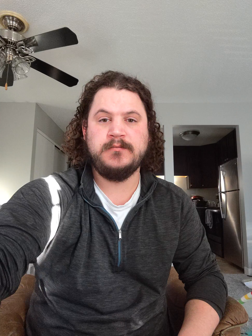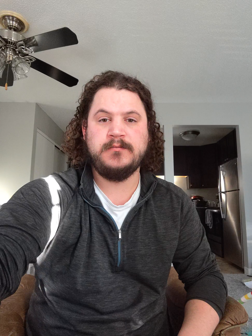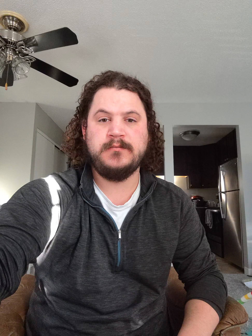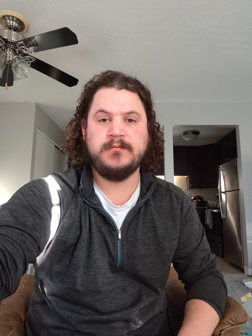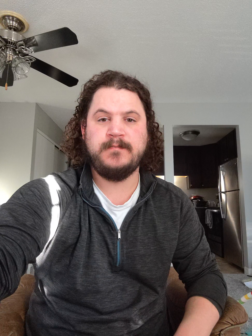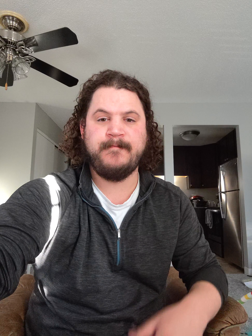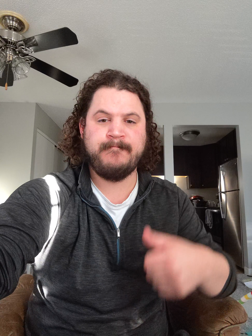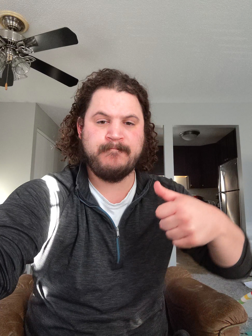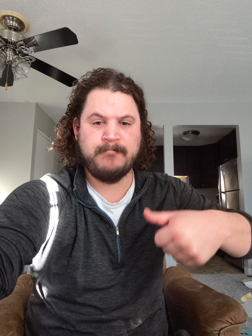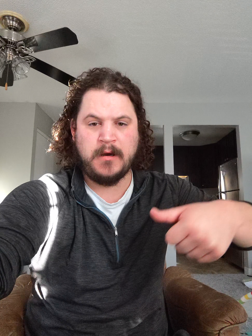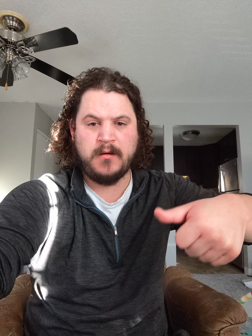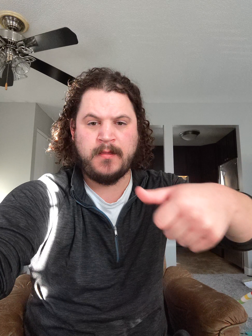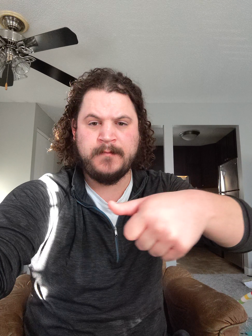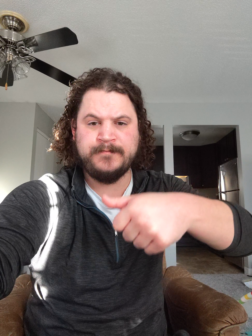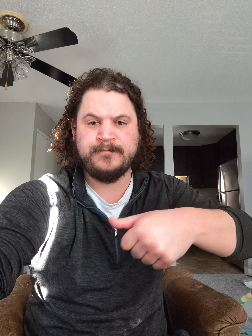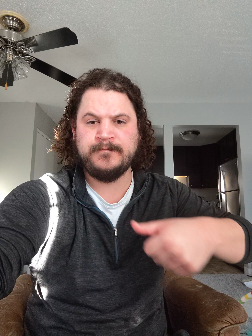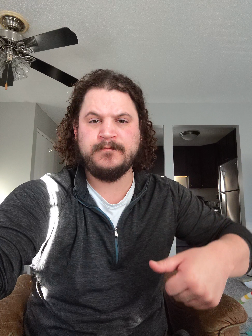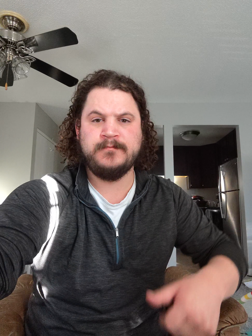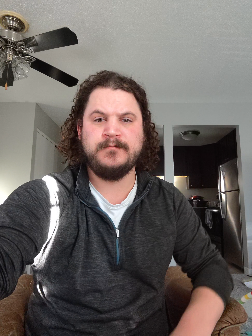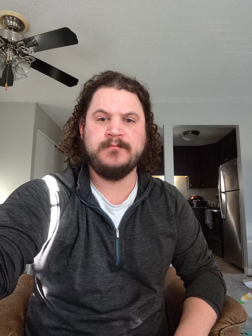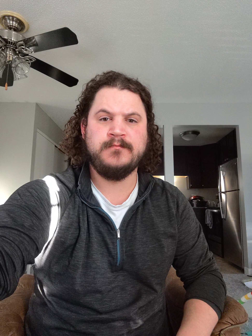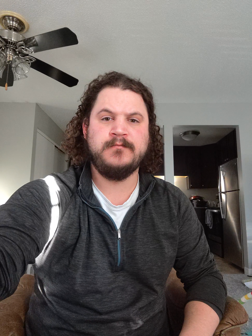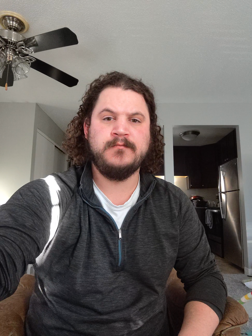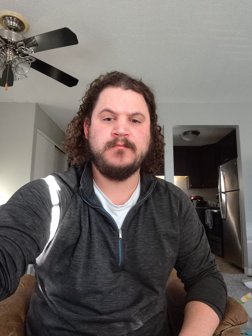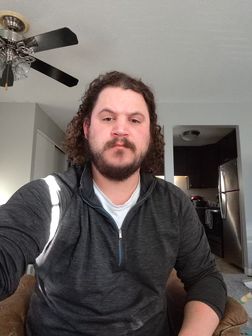puzzle